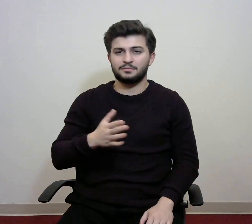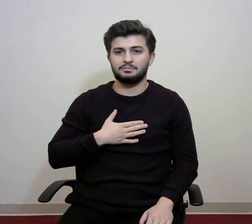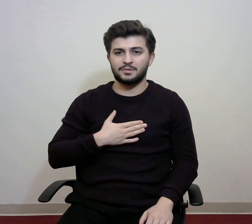mənə